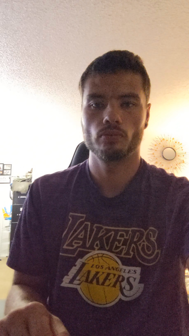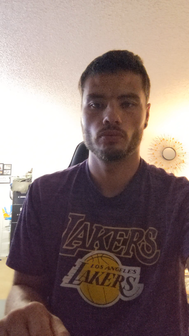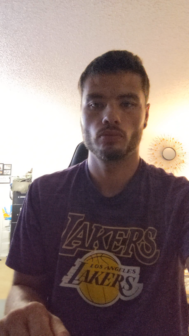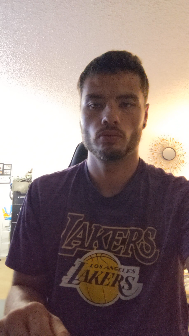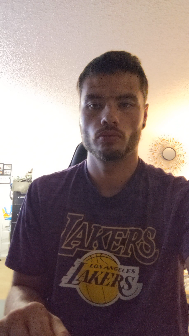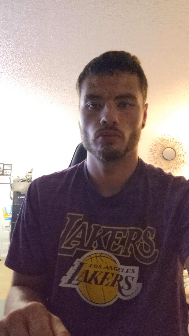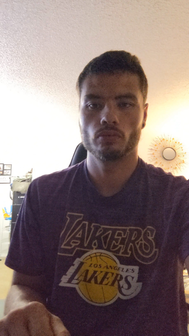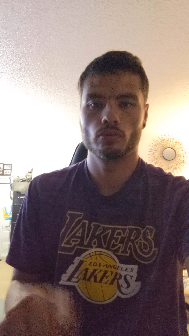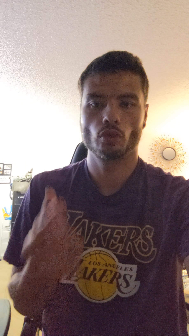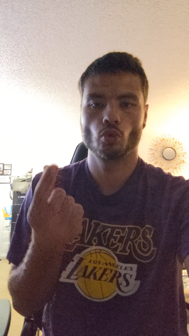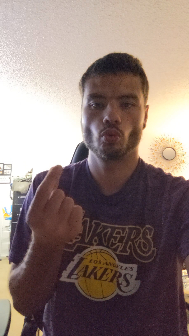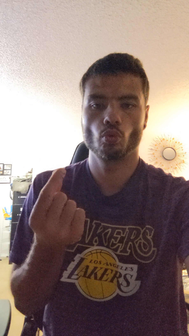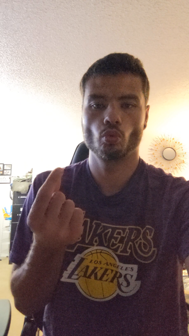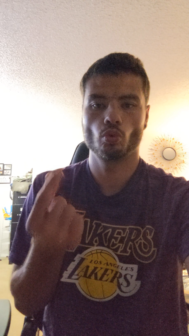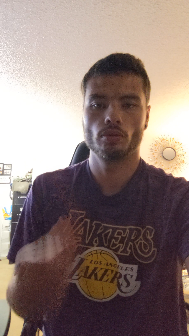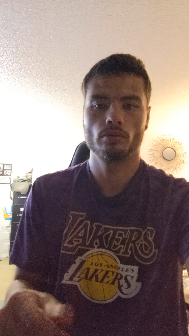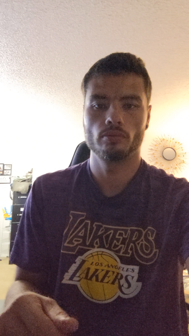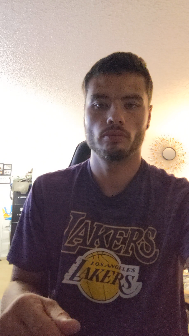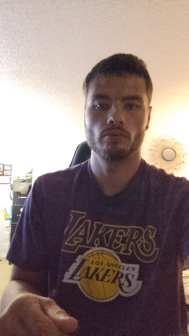do